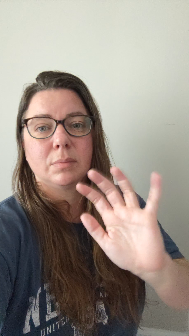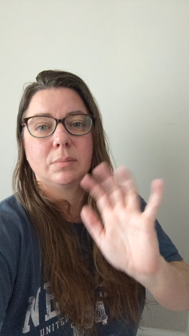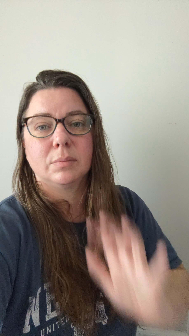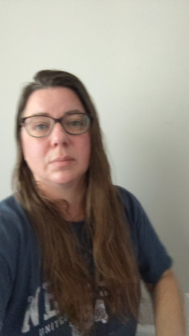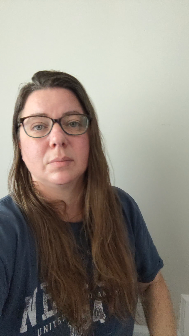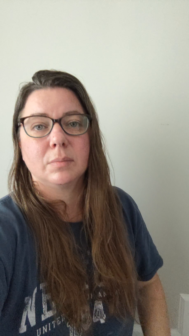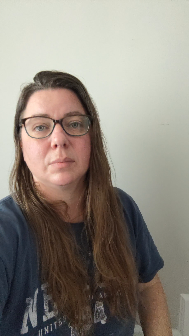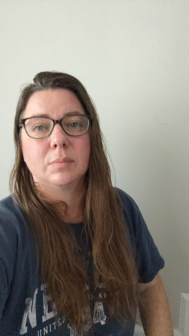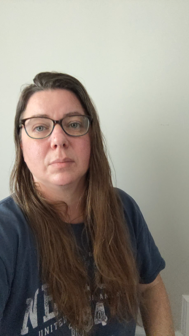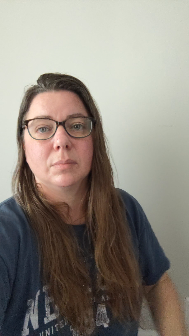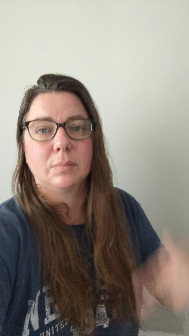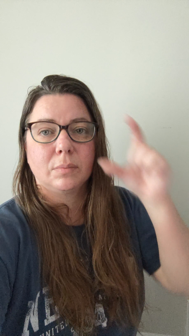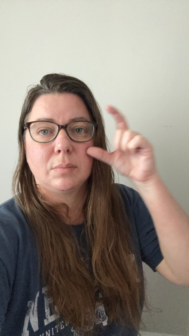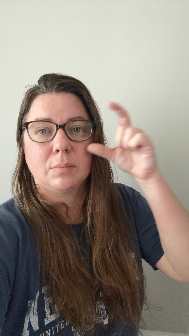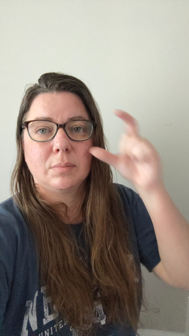glasses